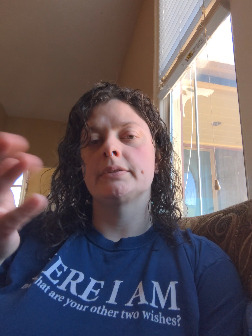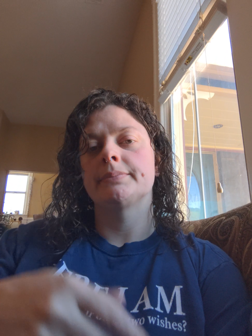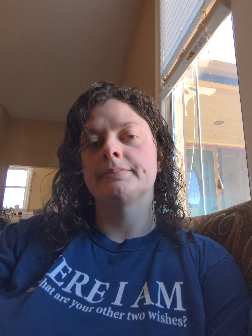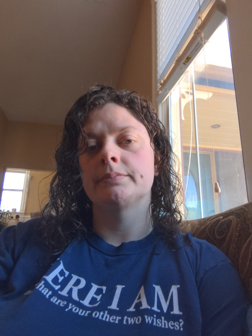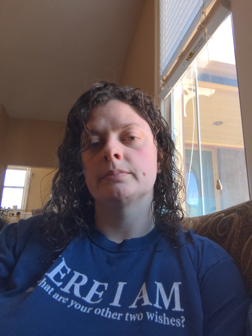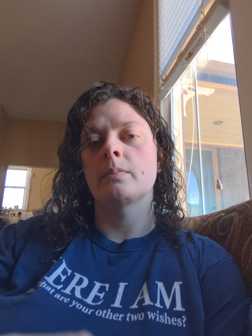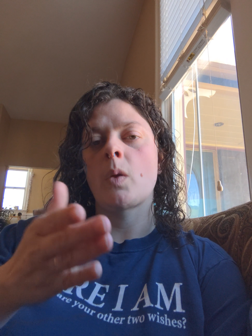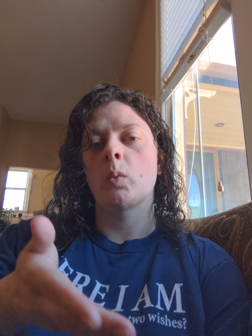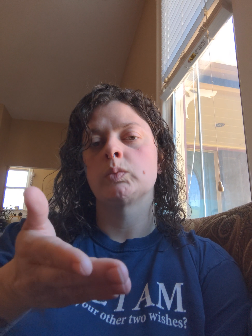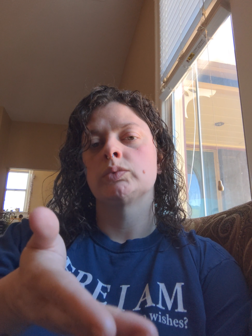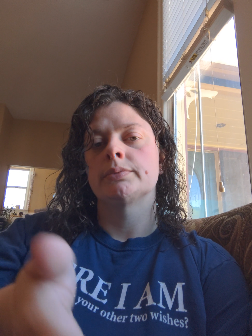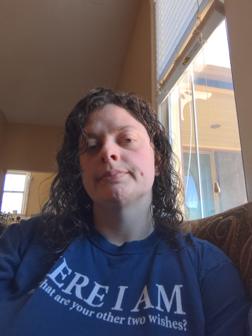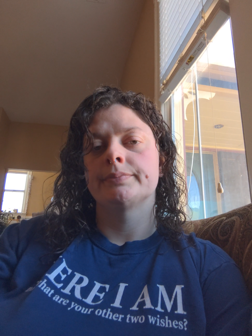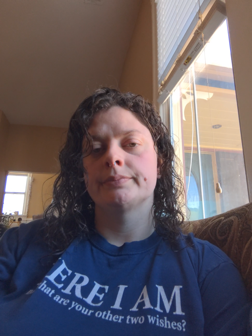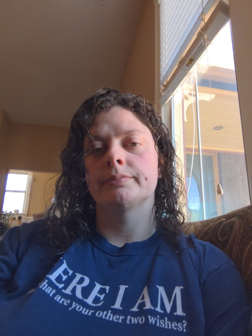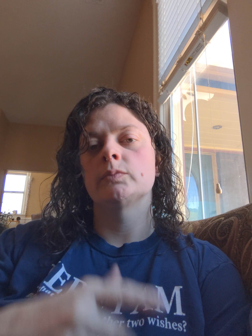boat